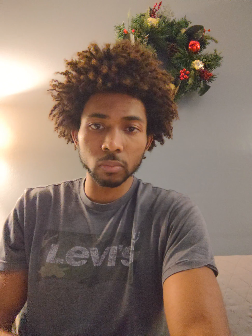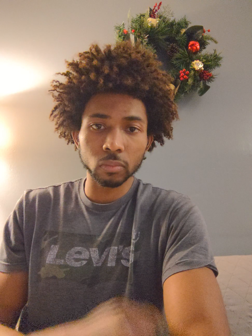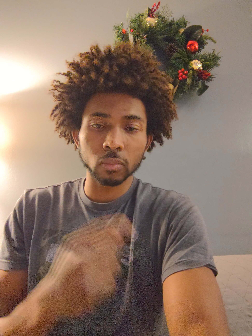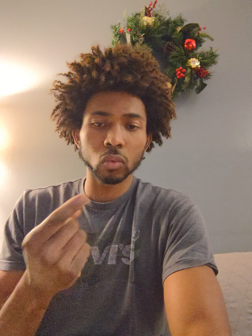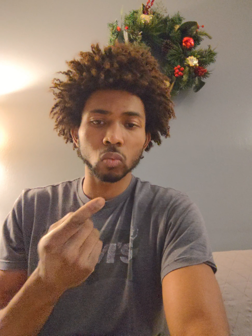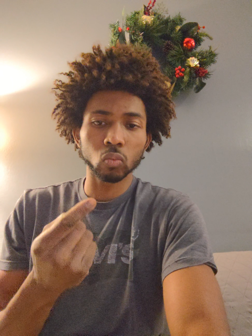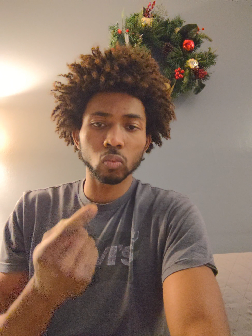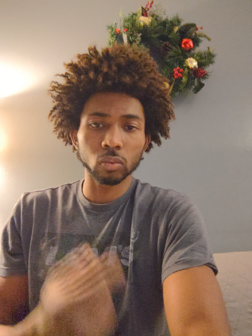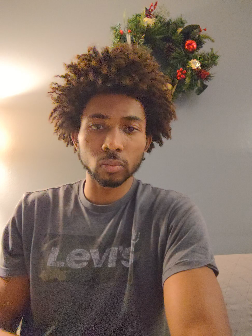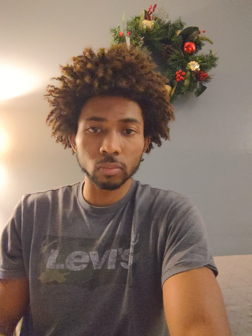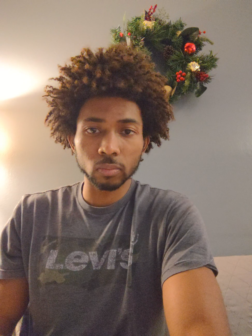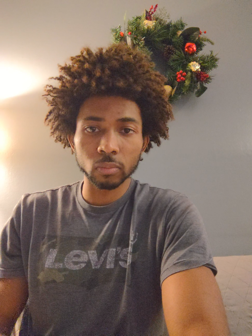owie